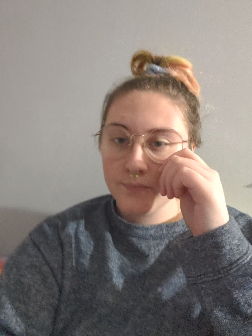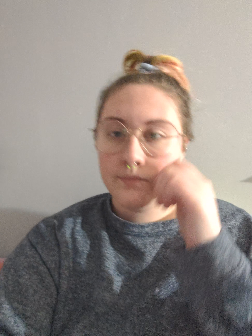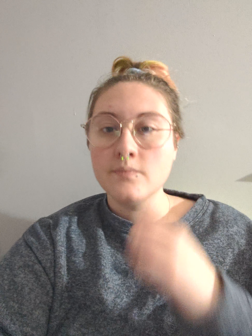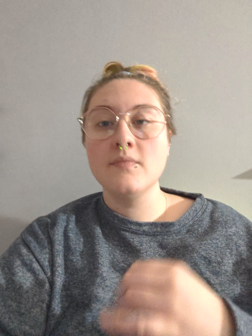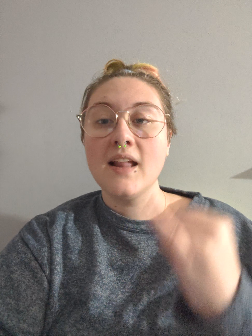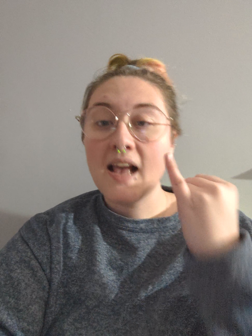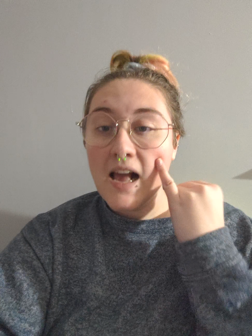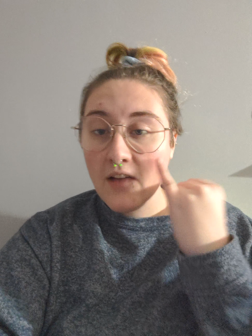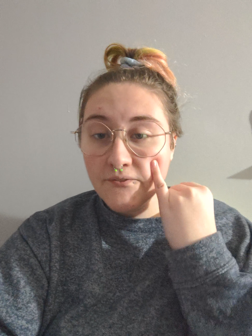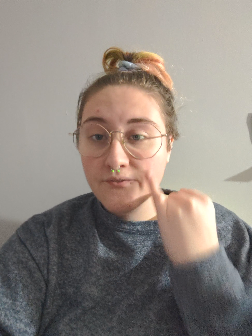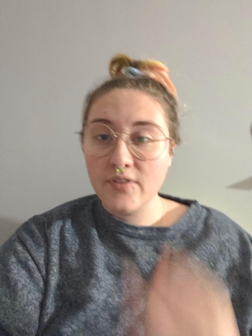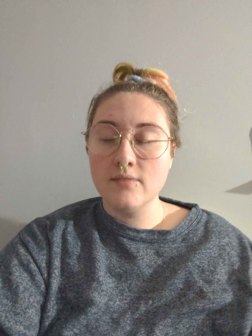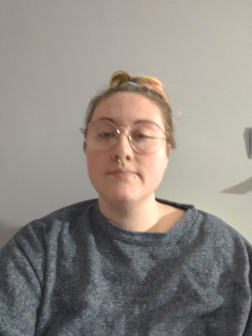if